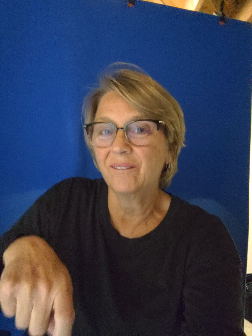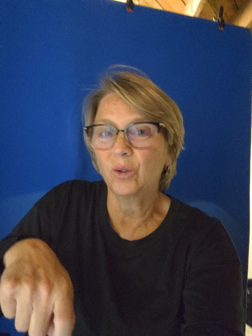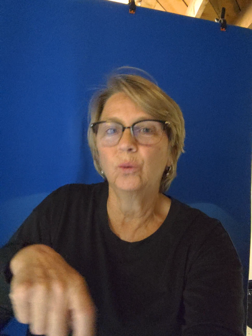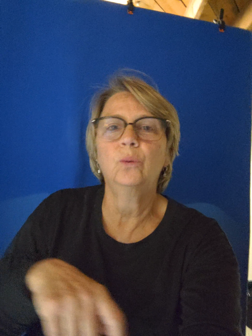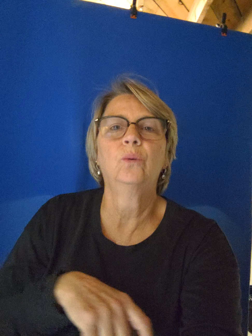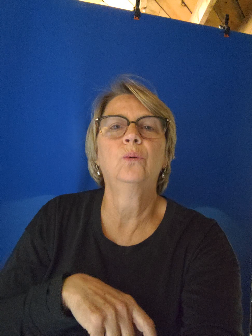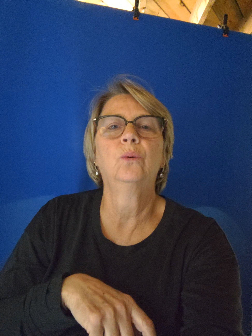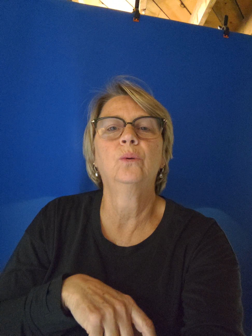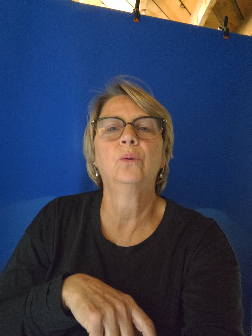have to